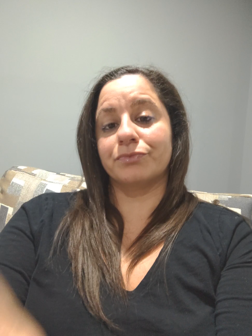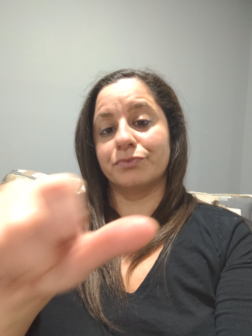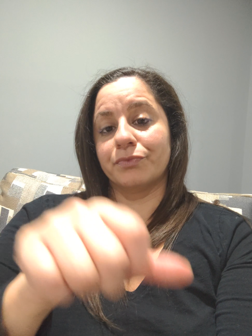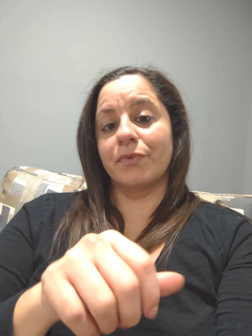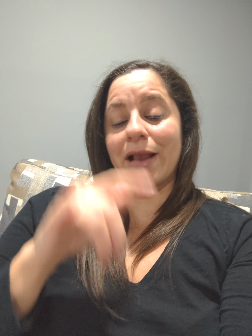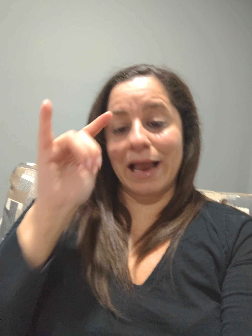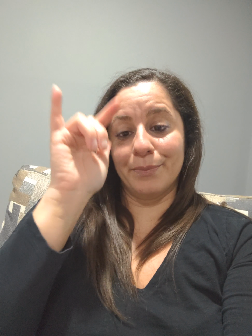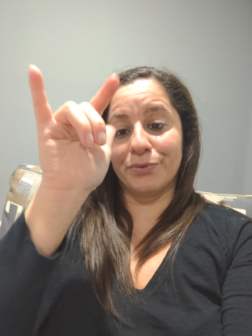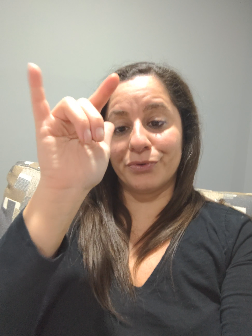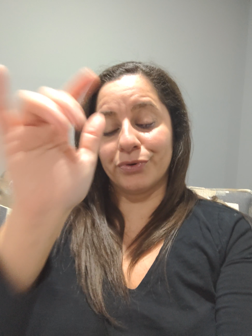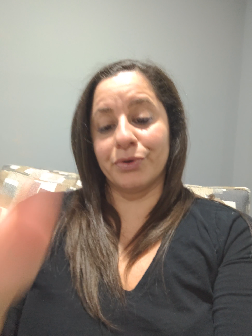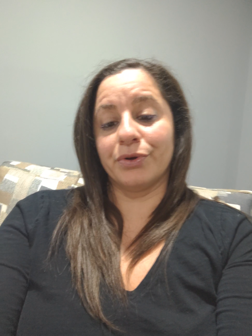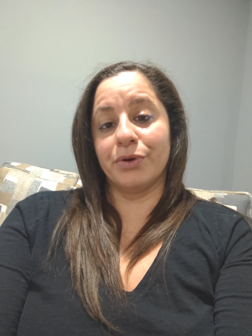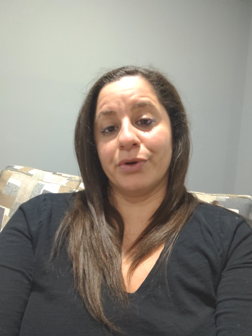airplane